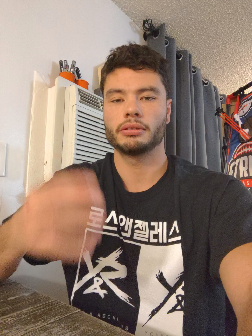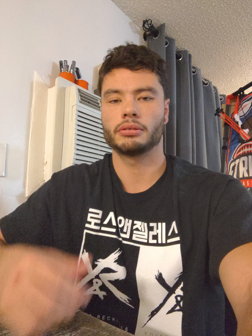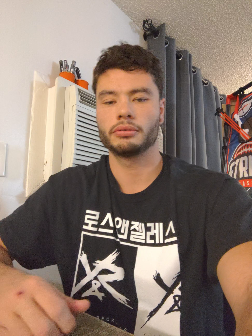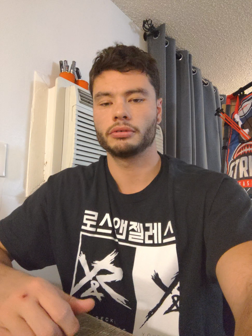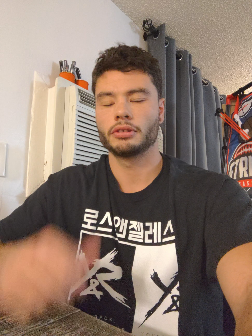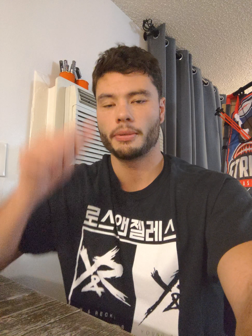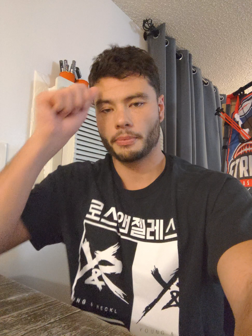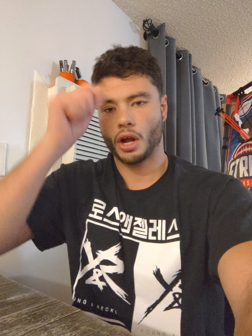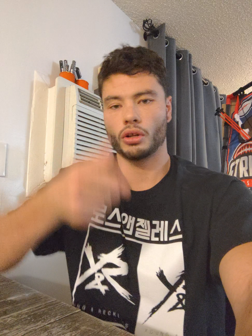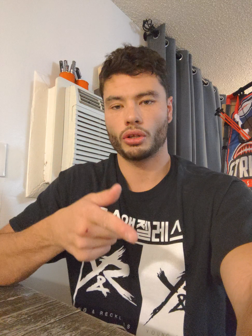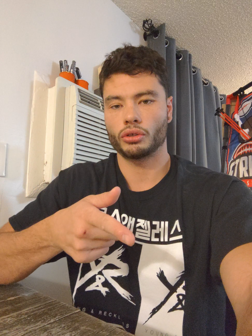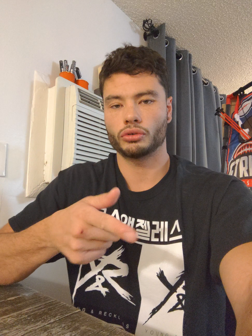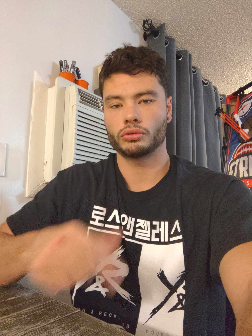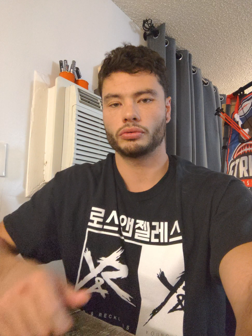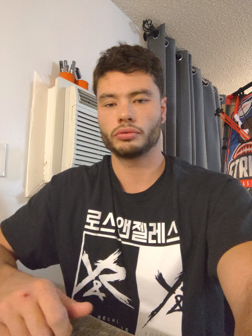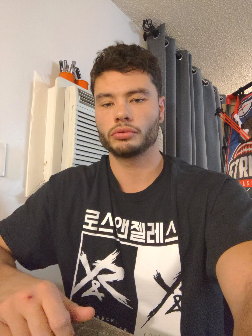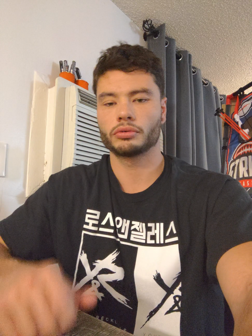brother